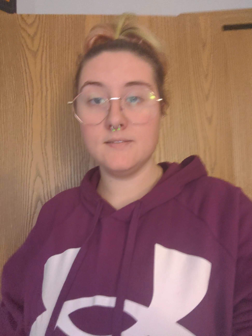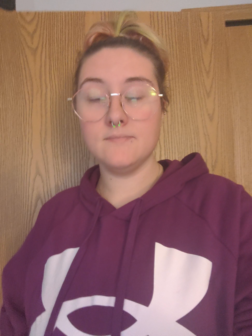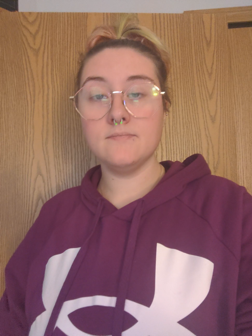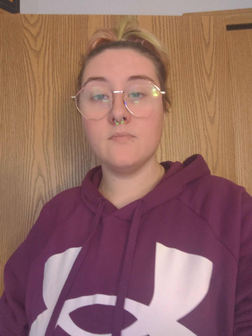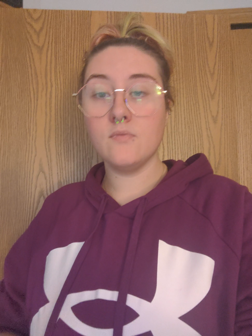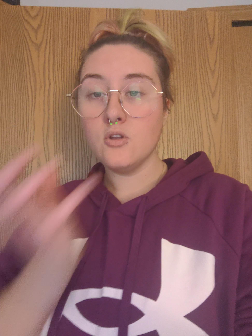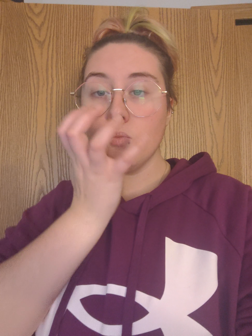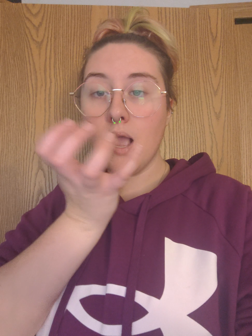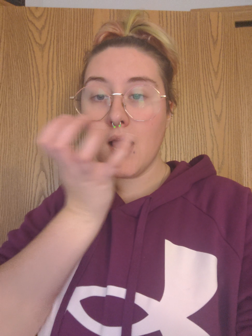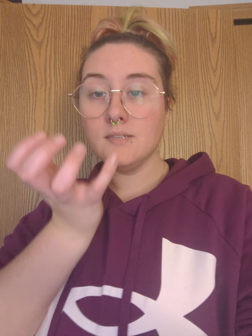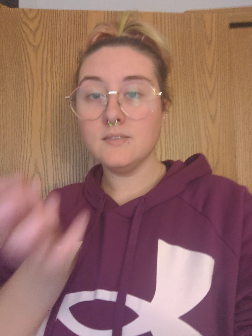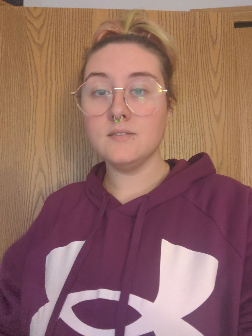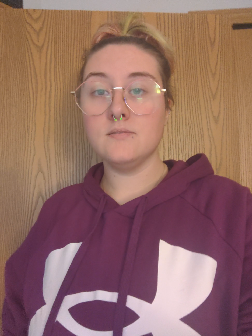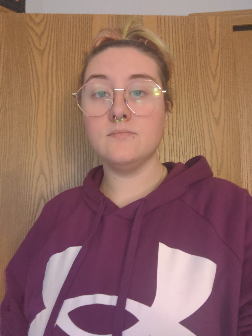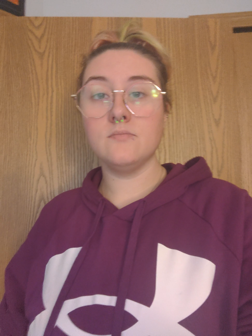grass